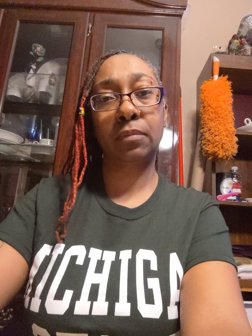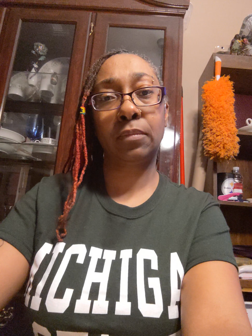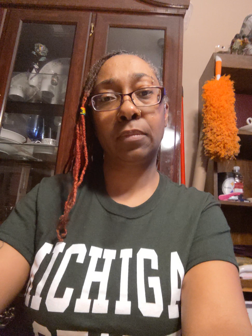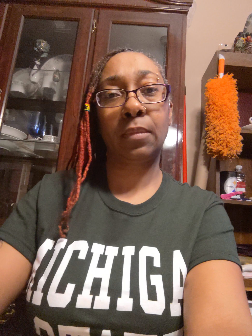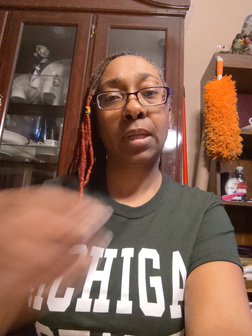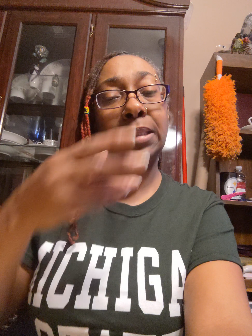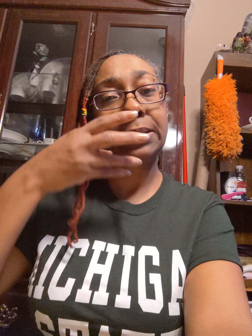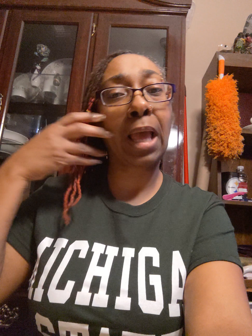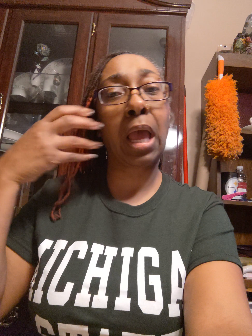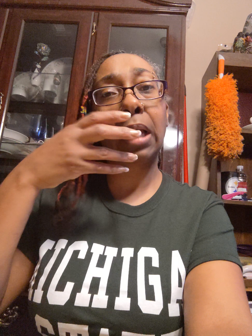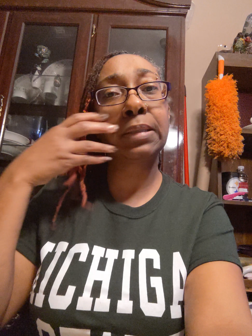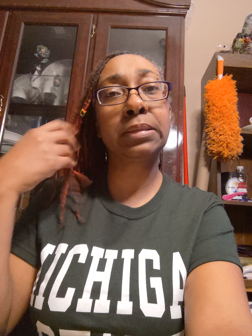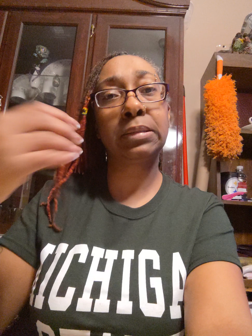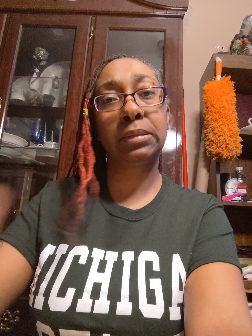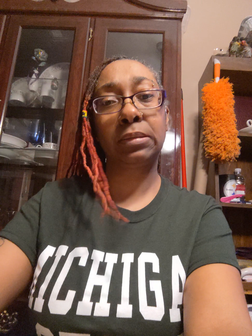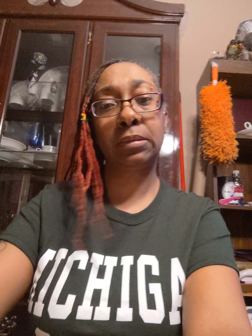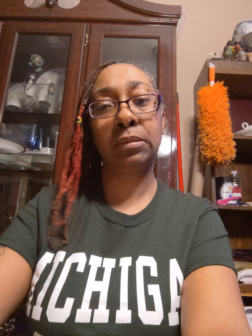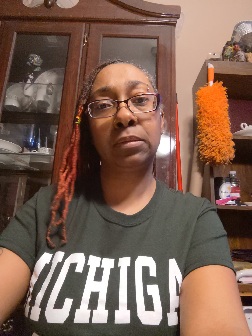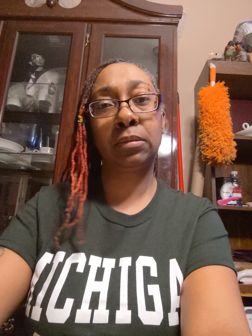tiger